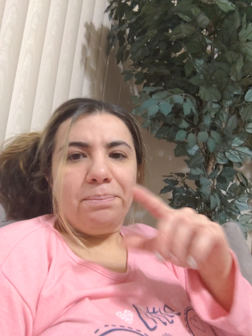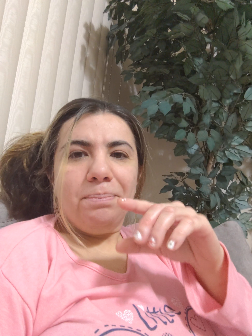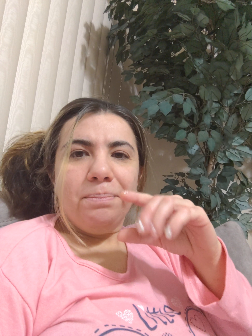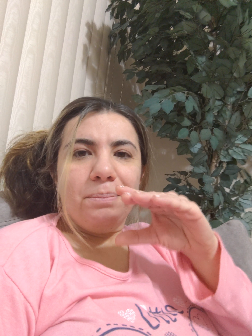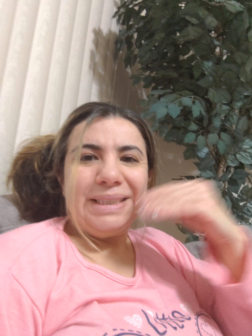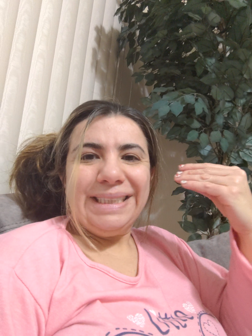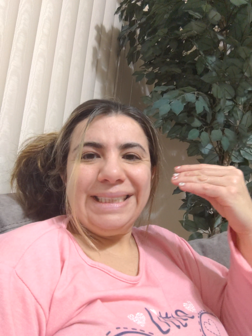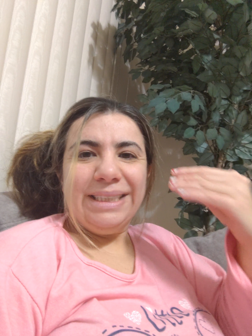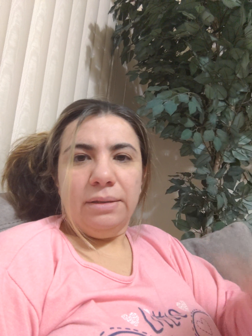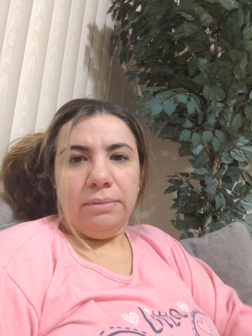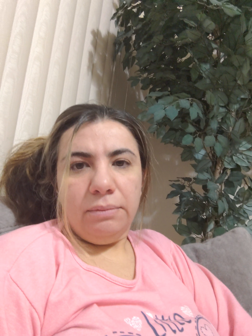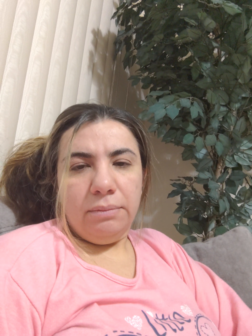smile